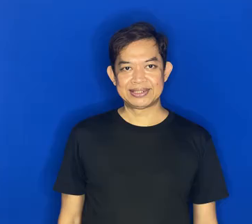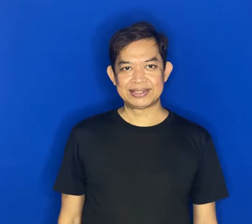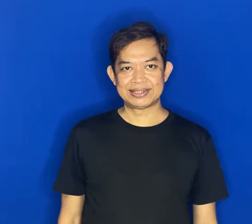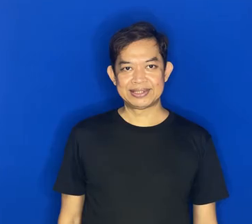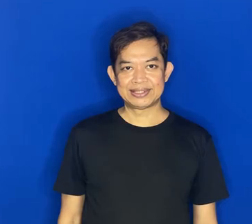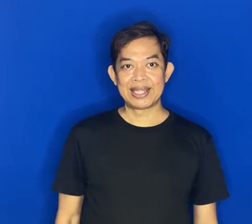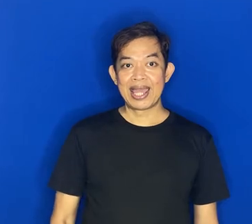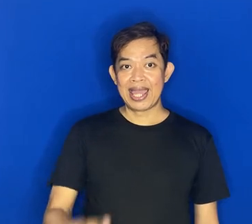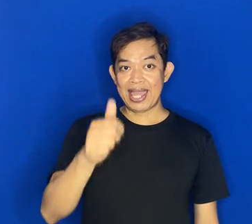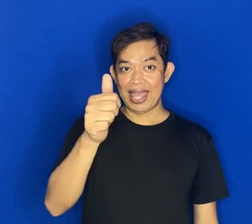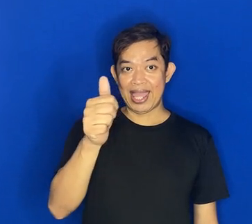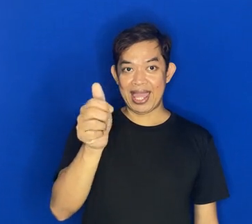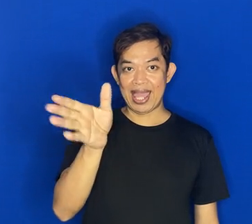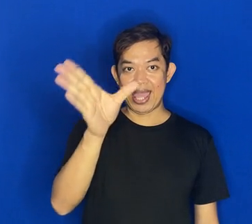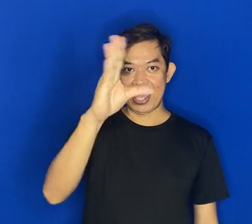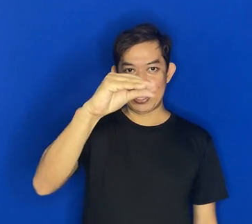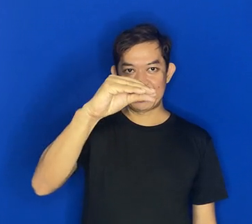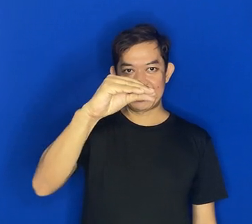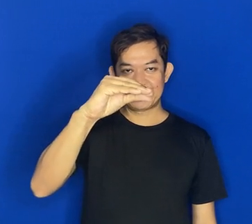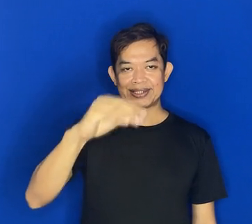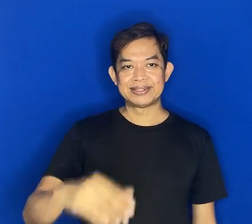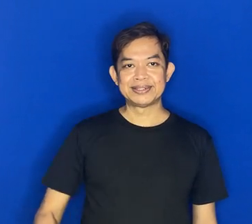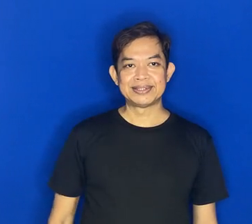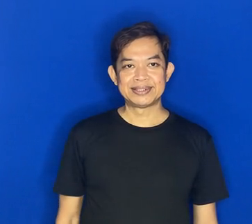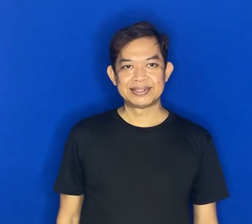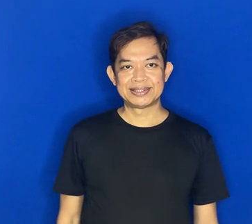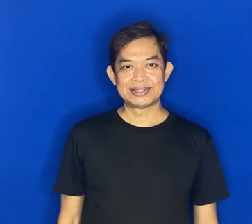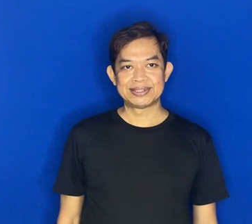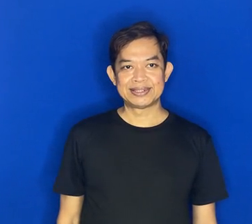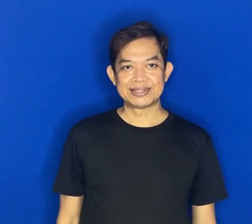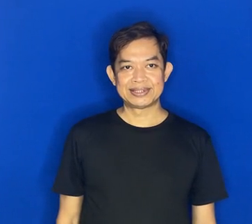good evening